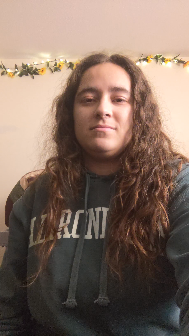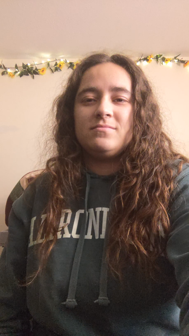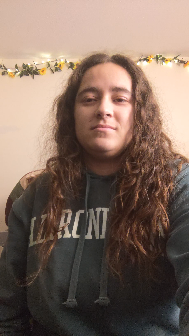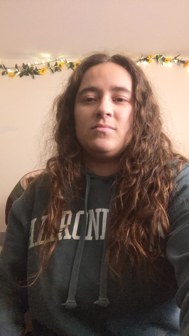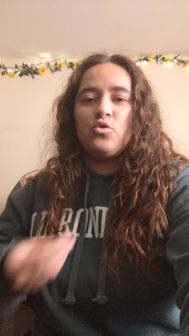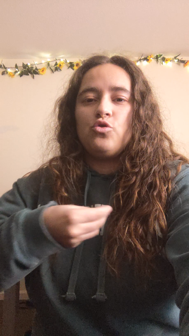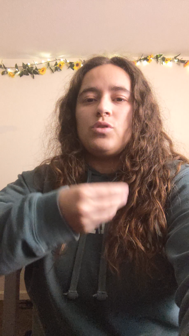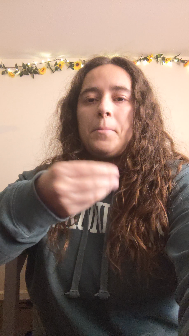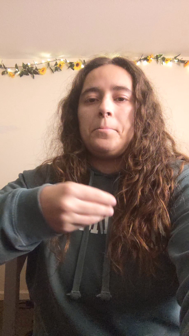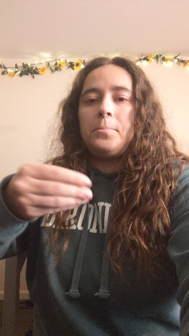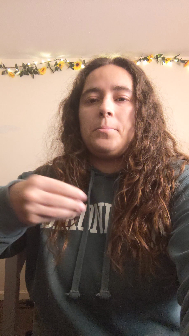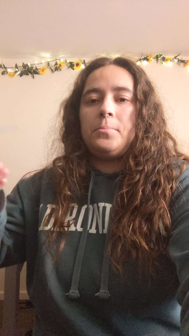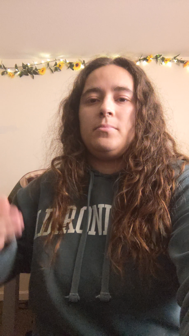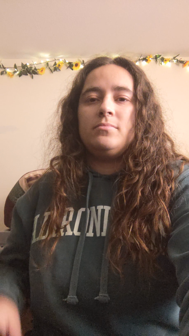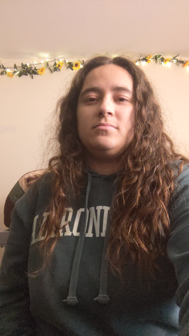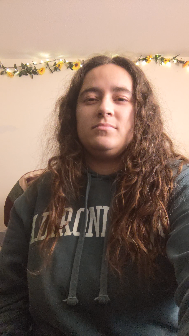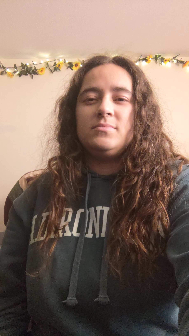shopping